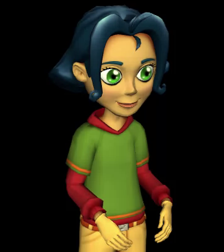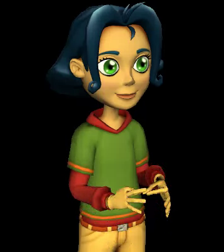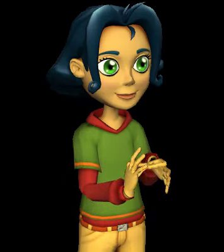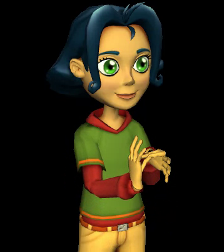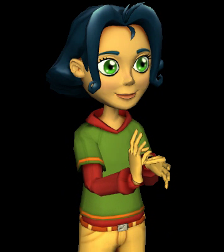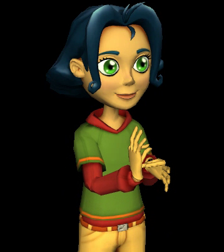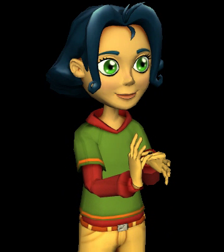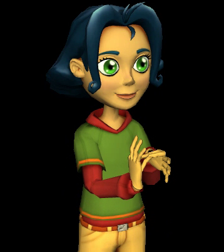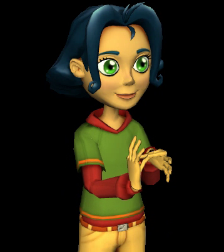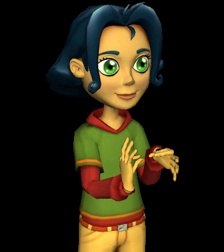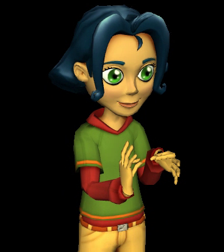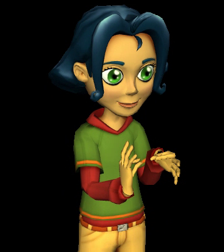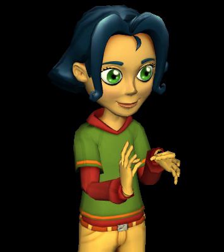حجم